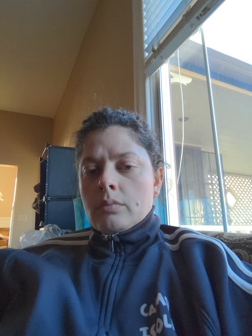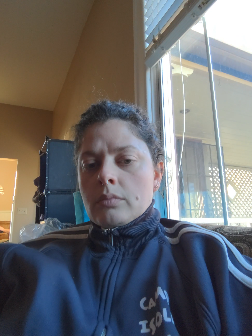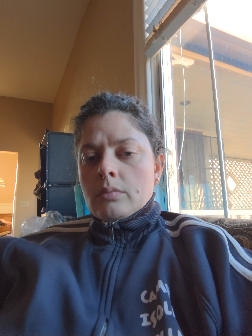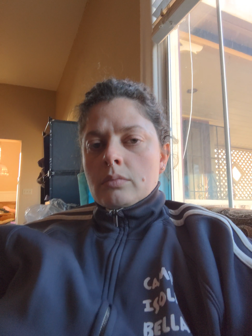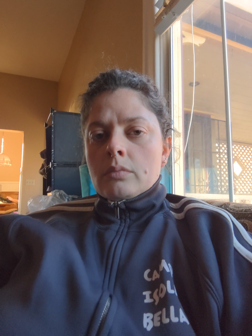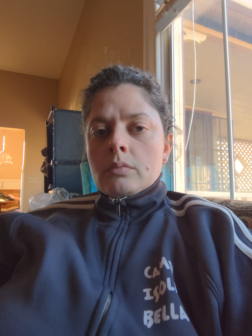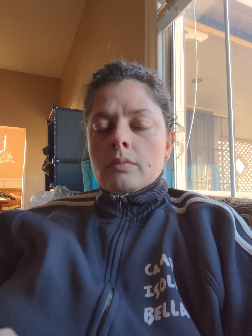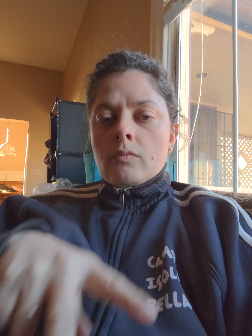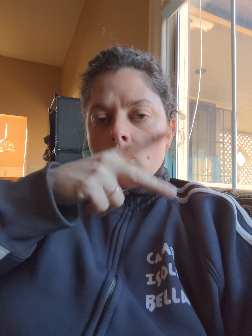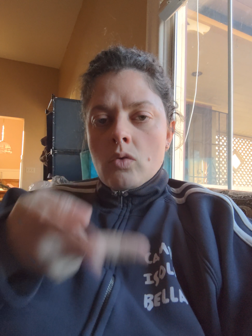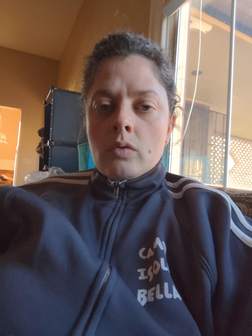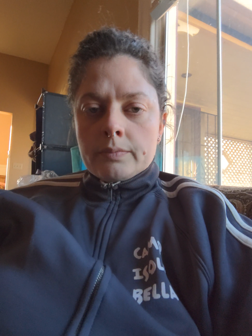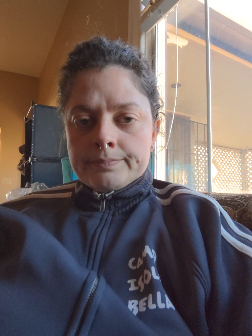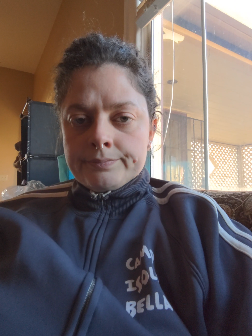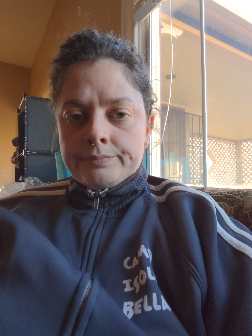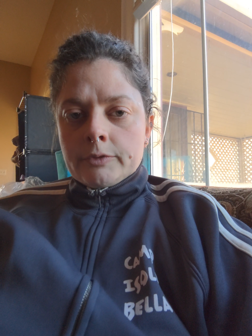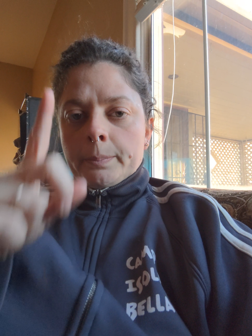fall